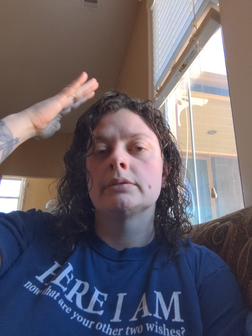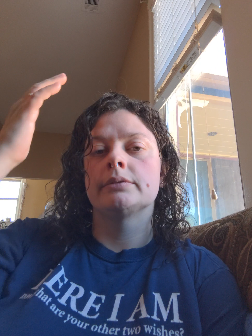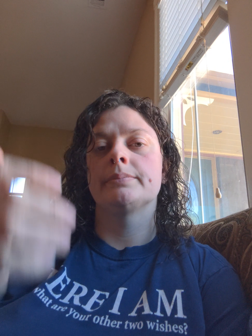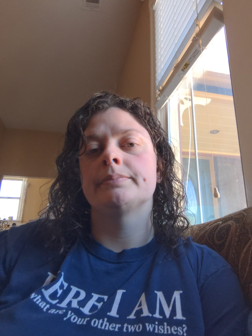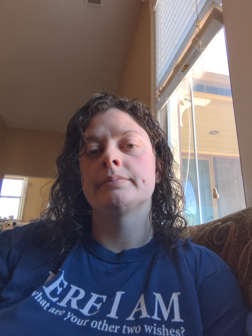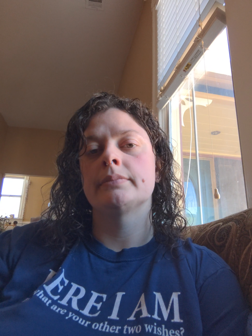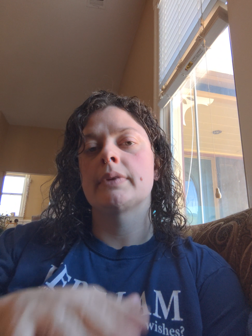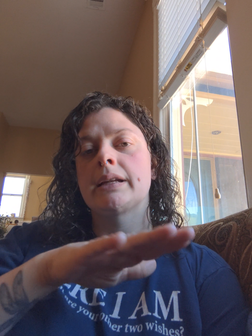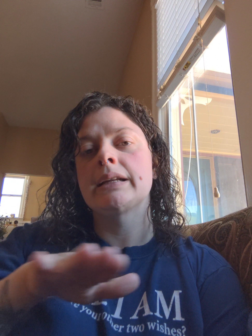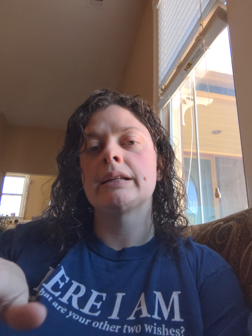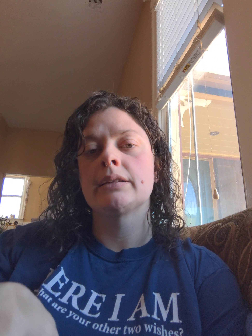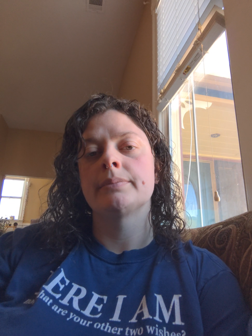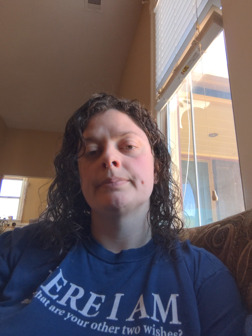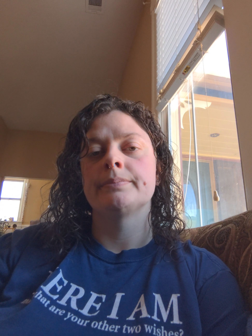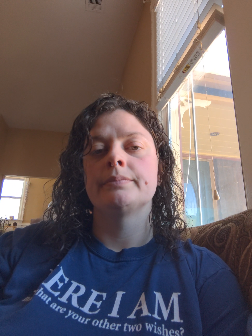clean